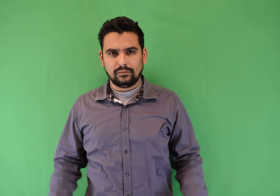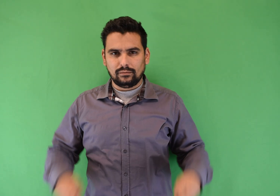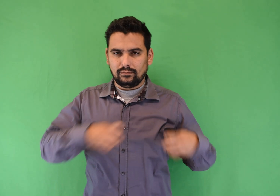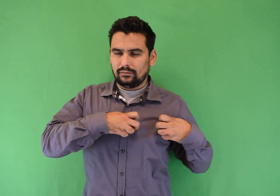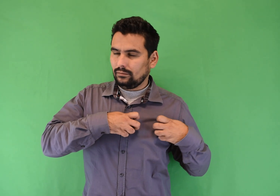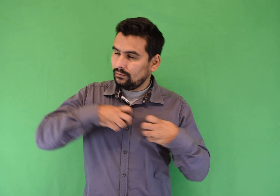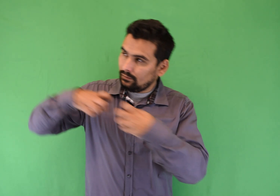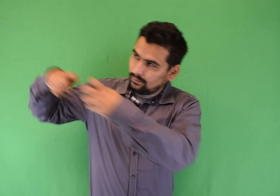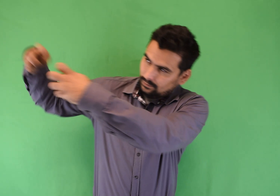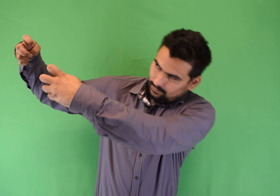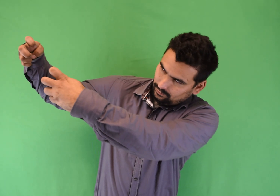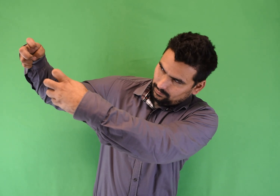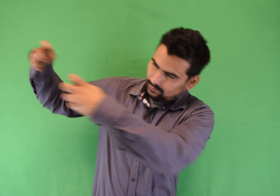robar